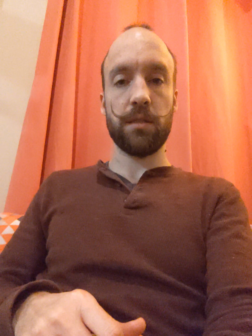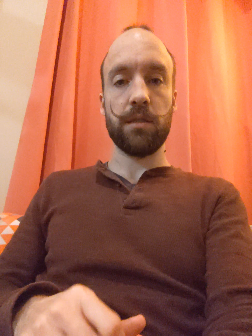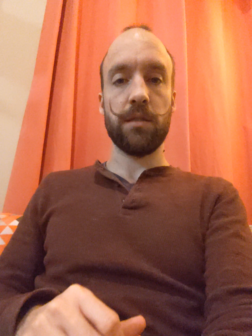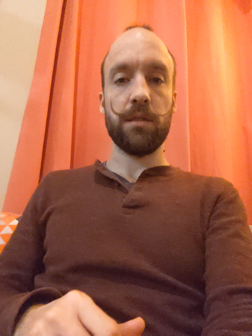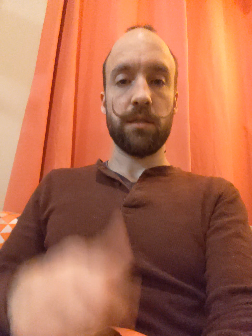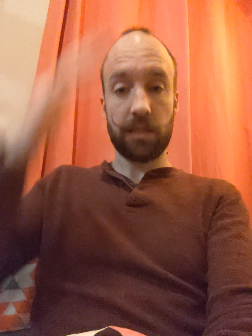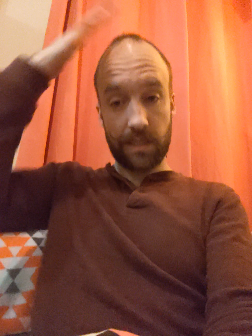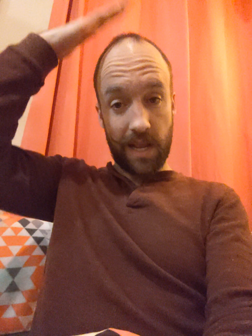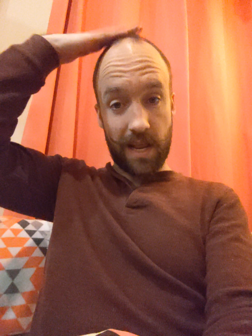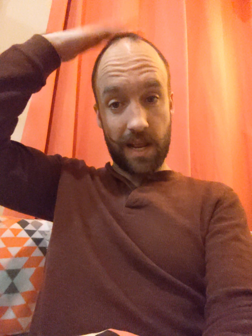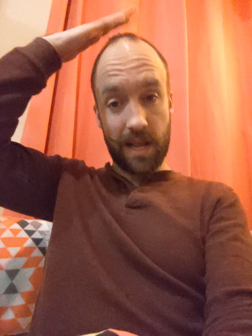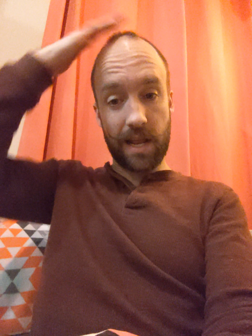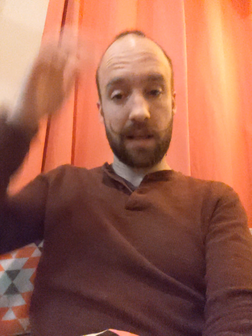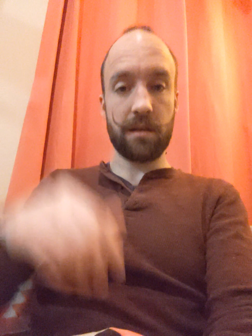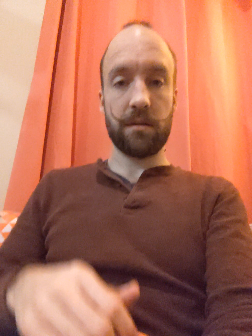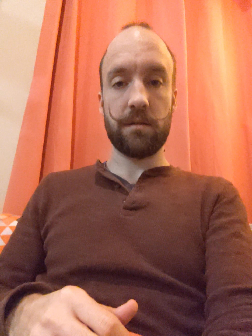hat